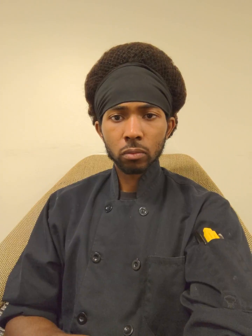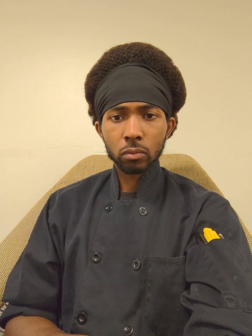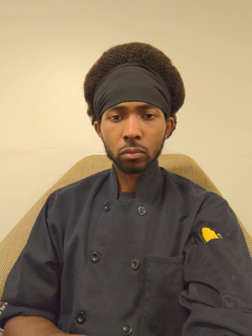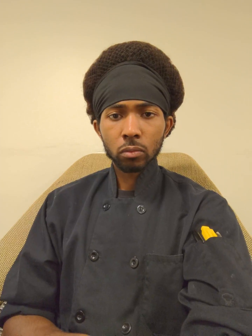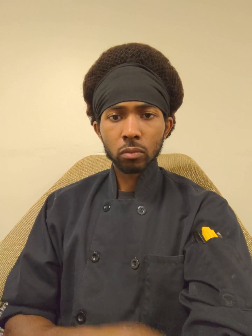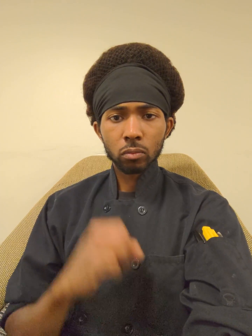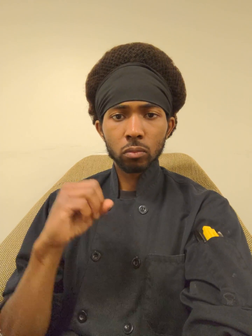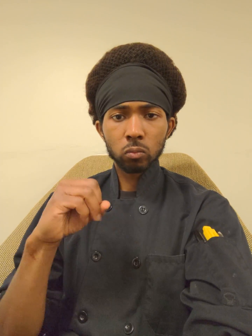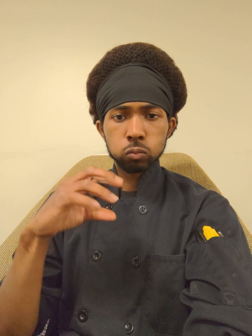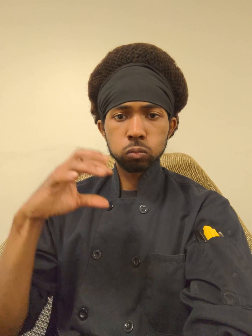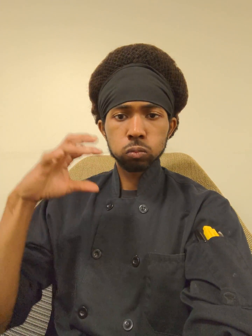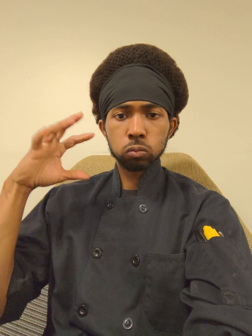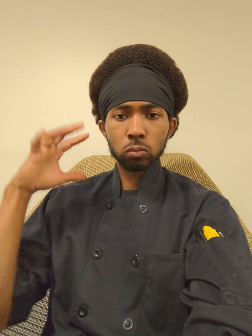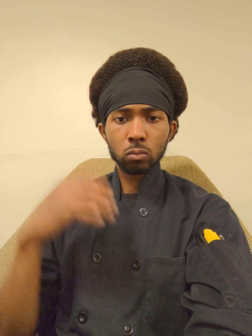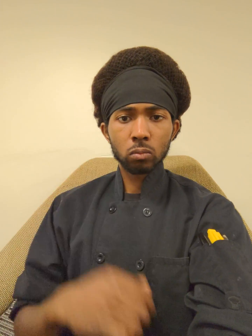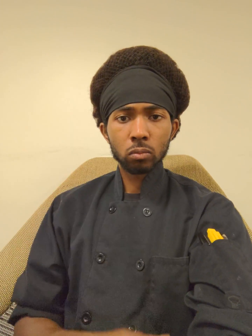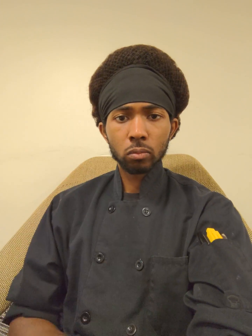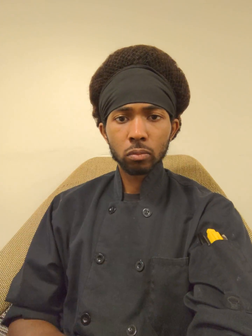bubbles